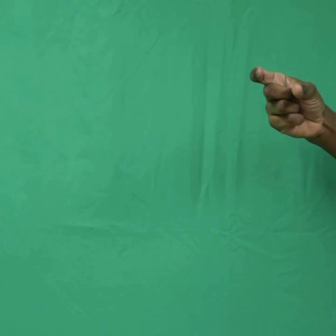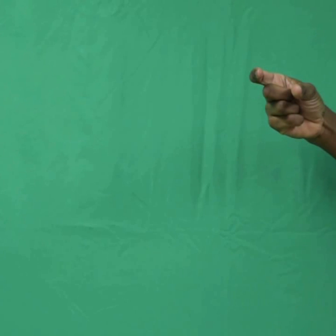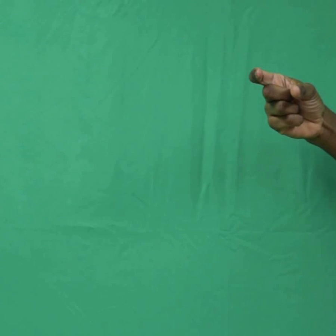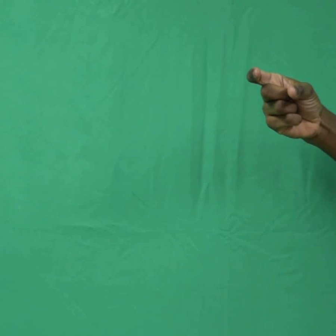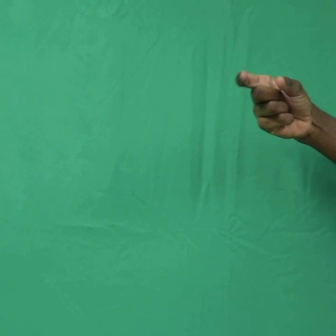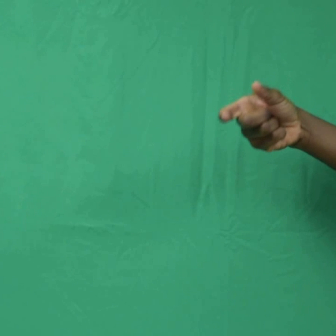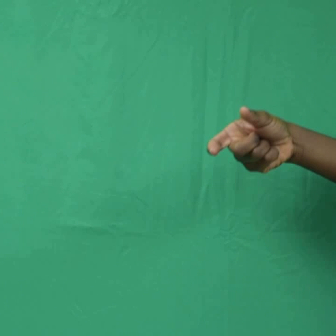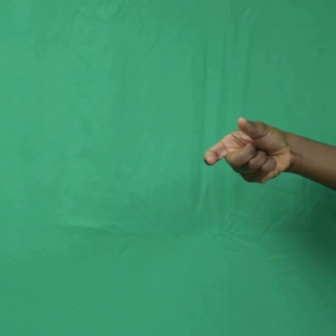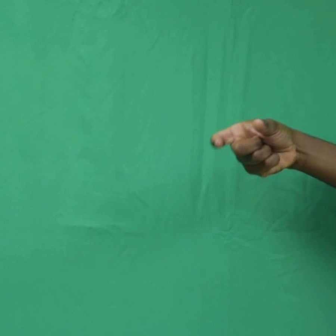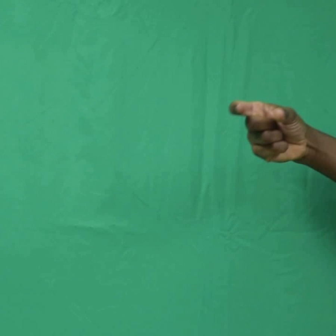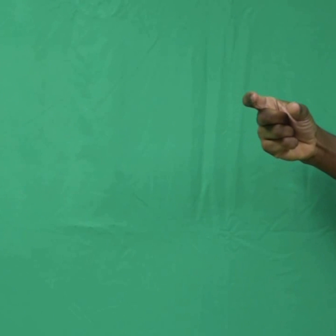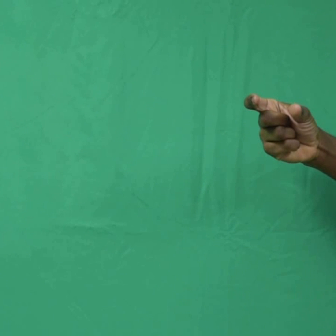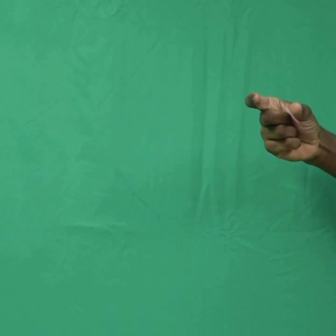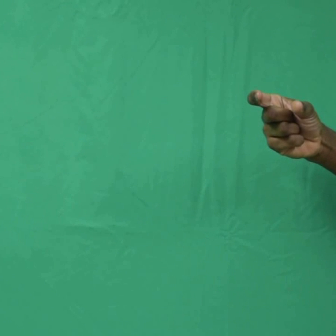Q